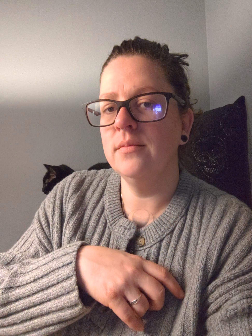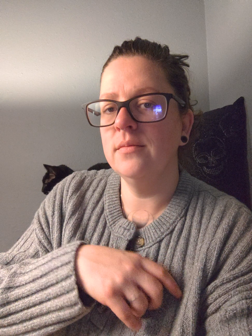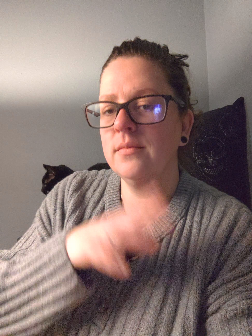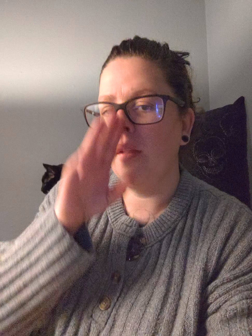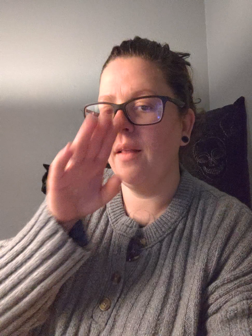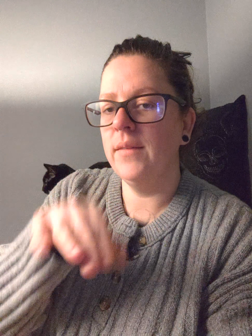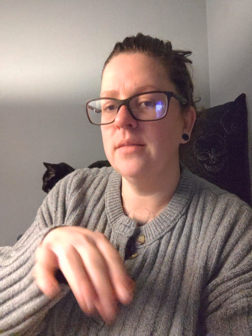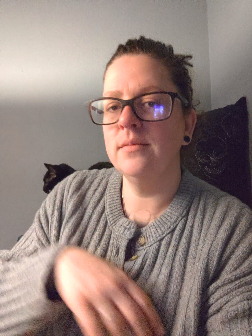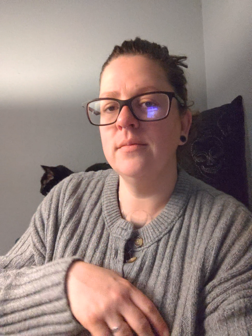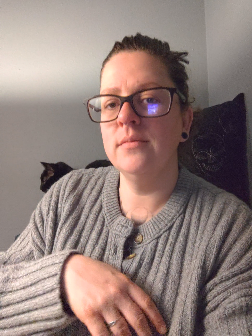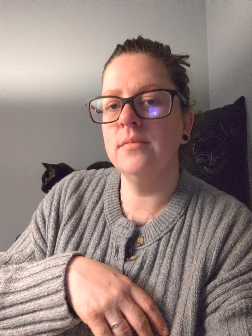elephant